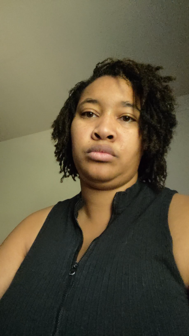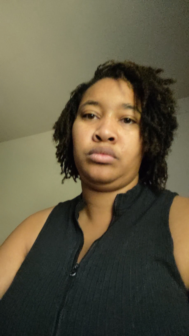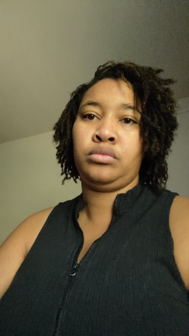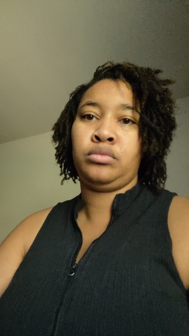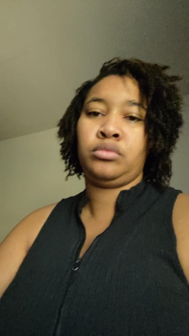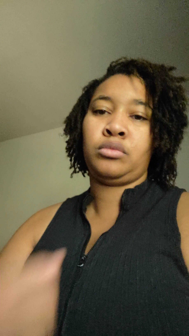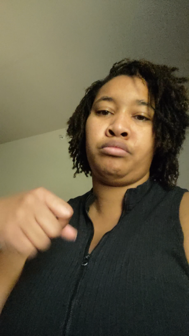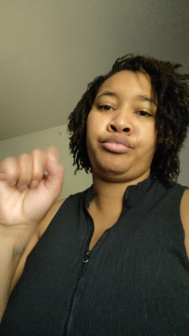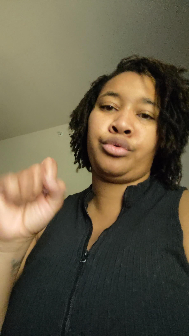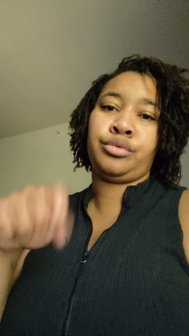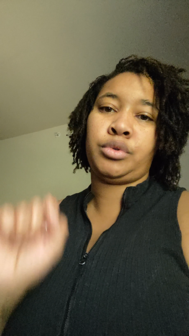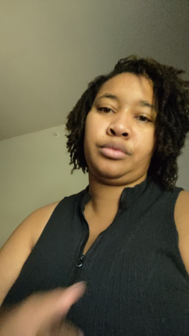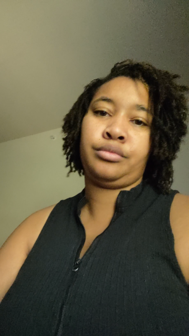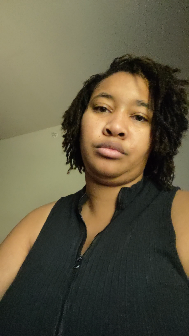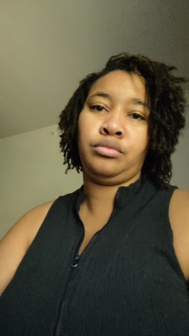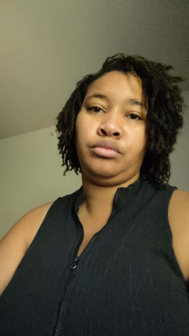motorcycle